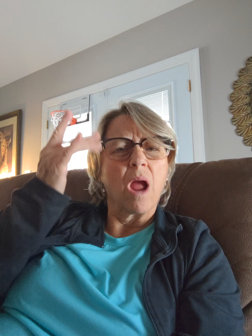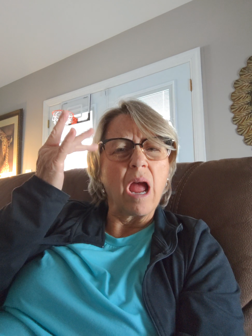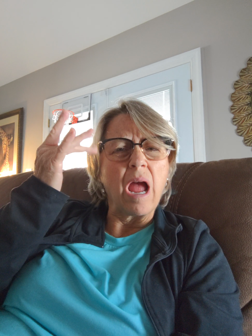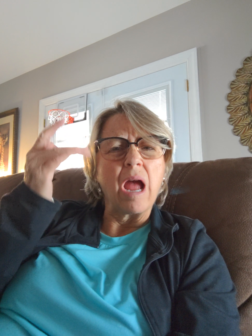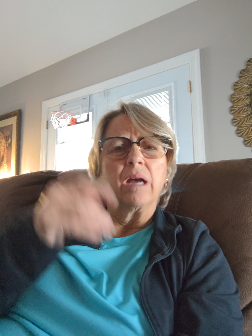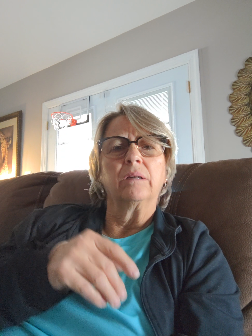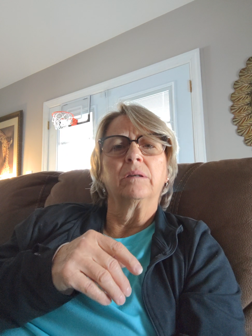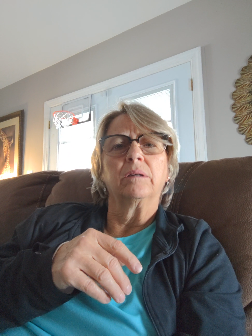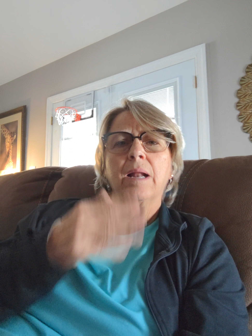why